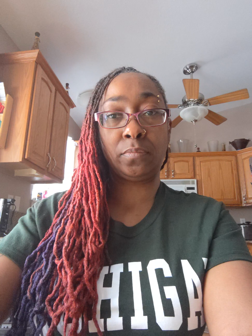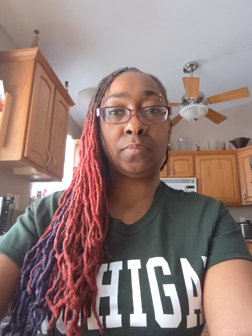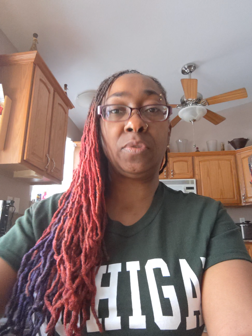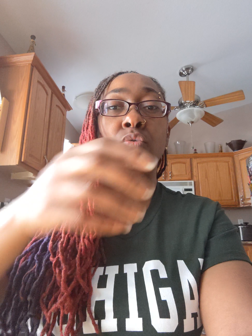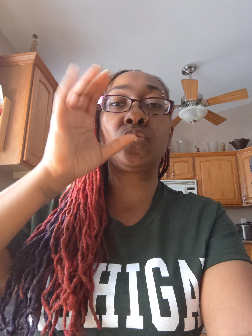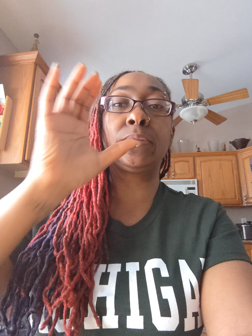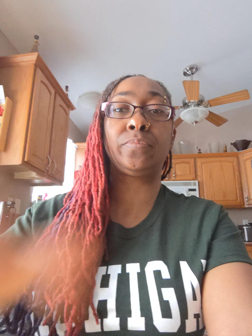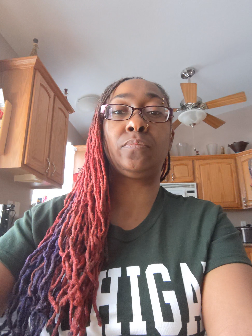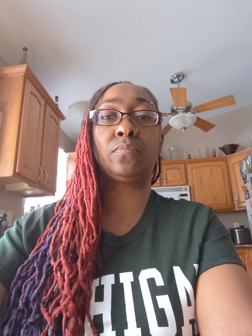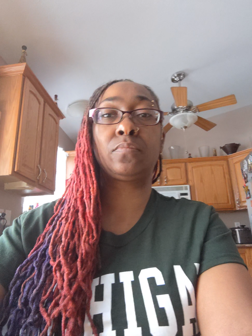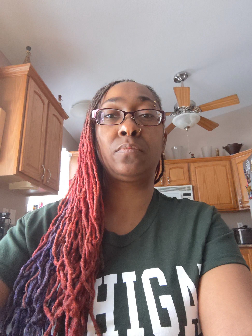drink